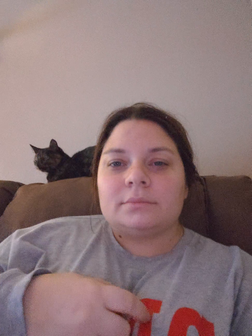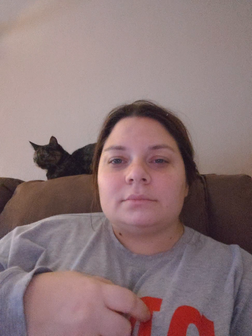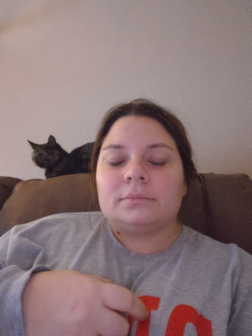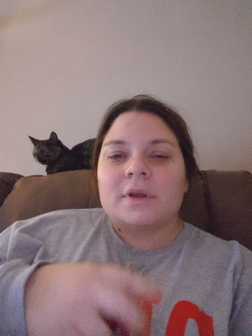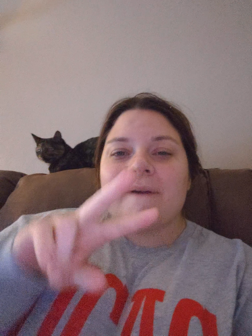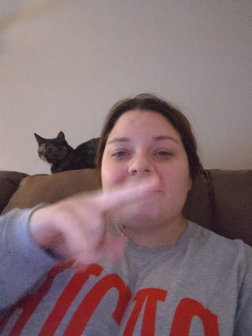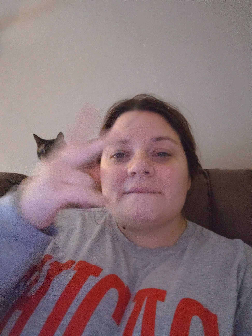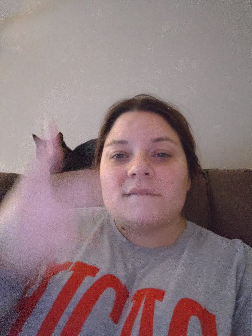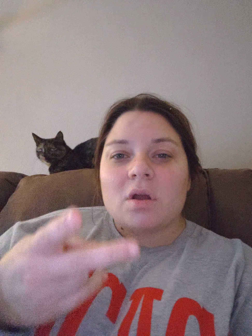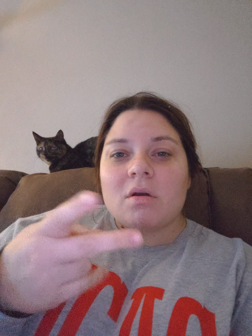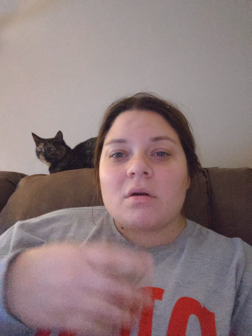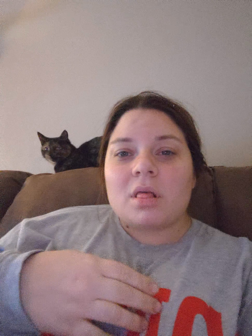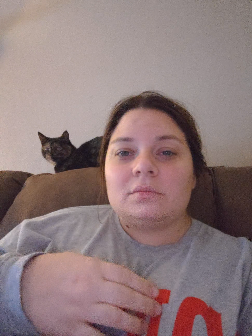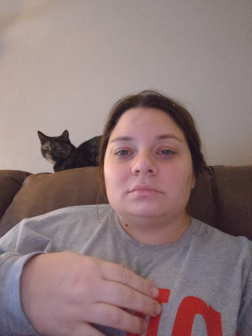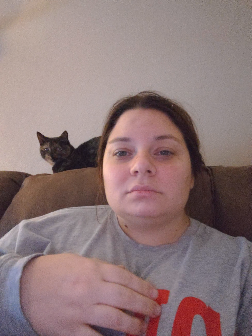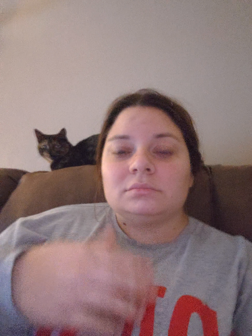fall